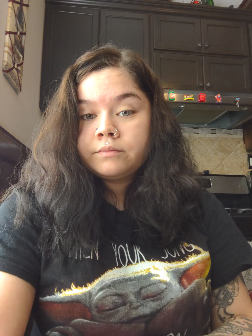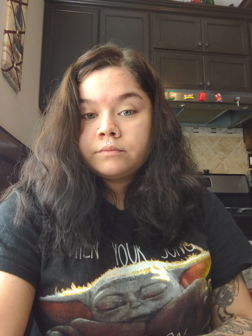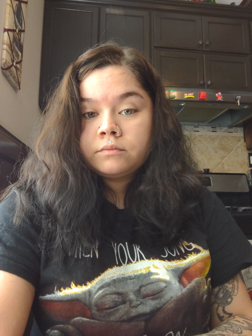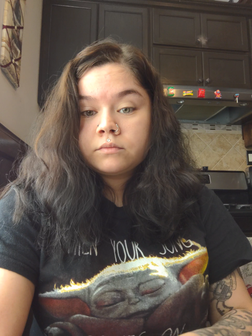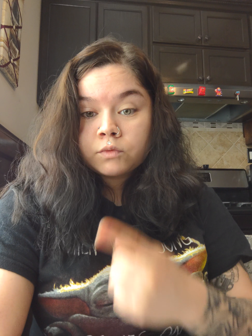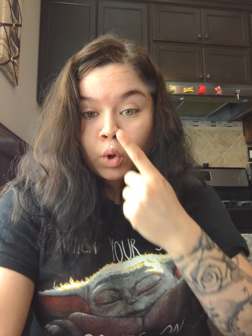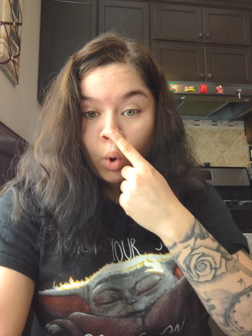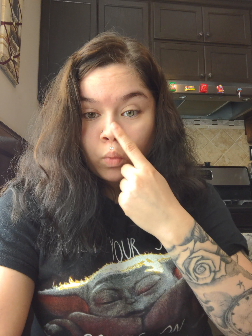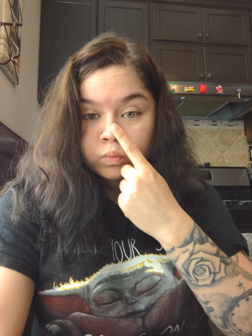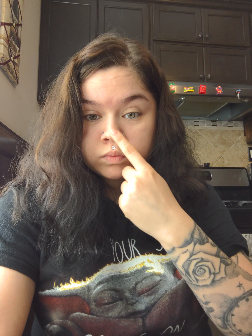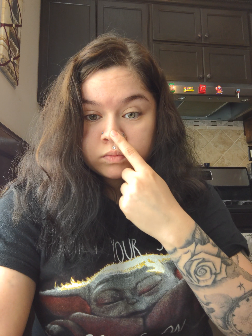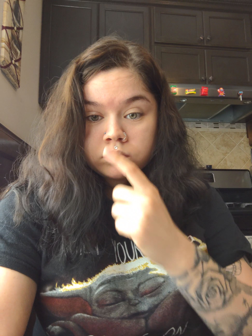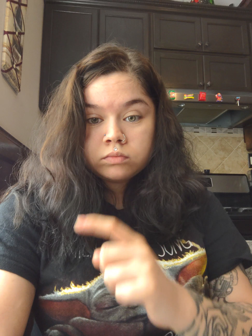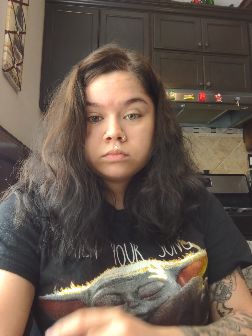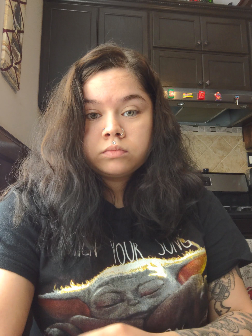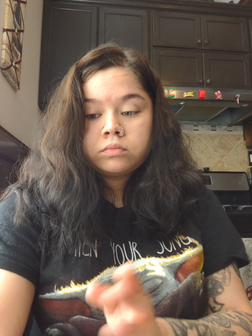nose